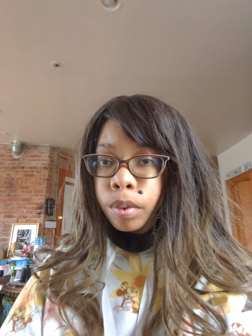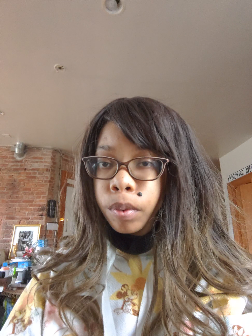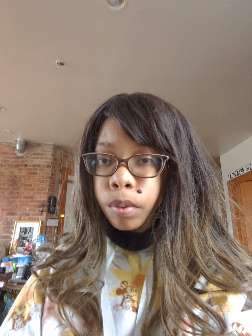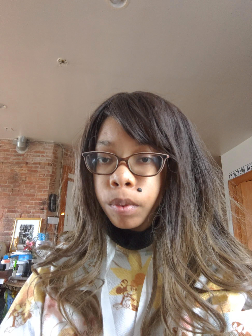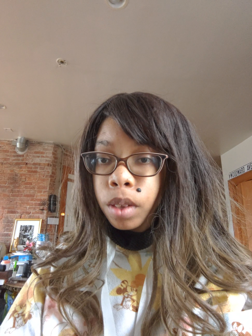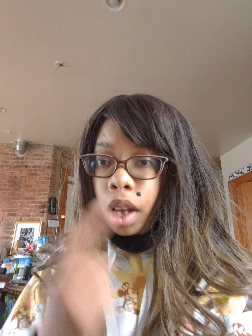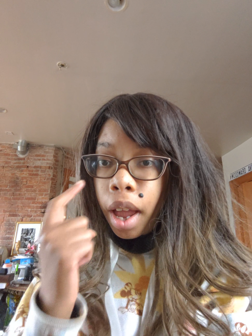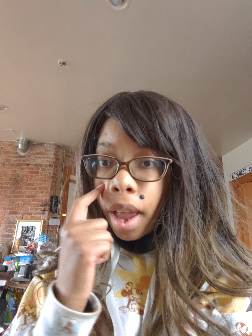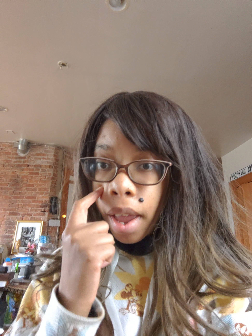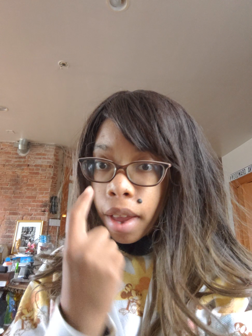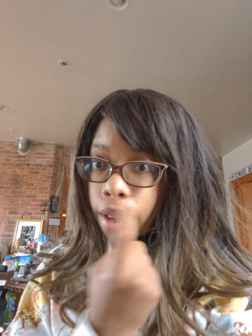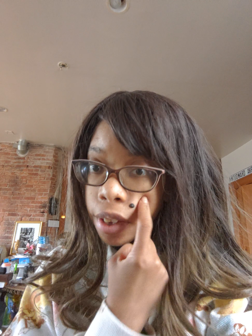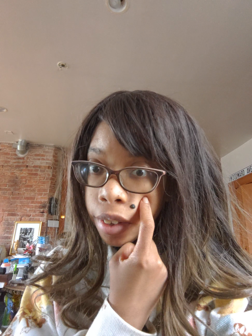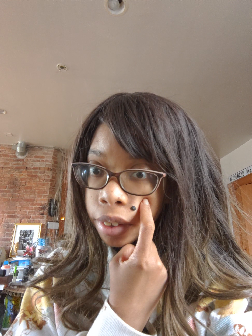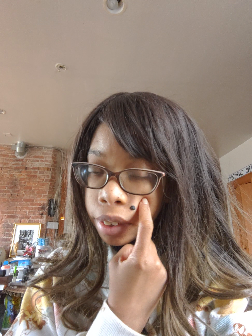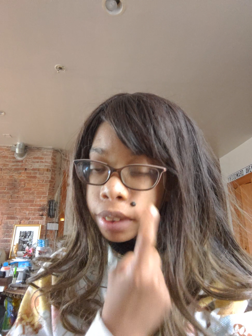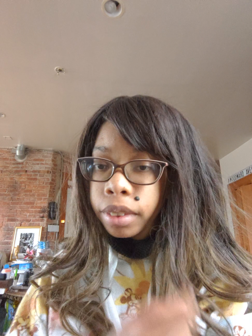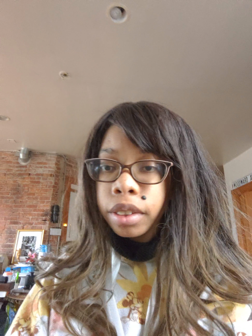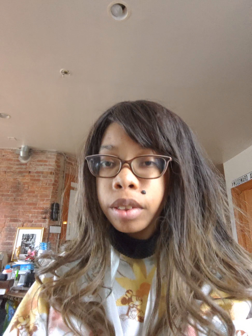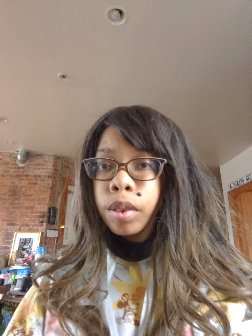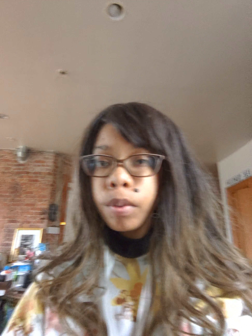eye